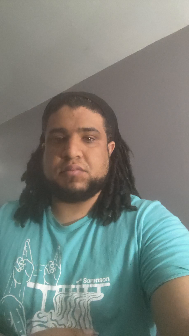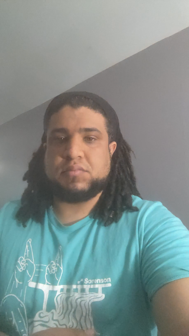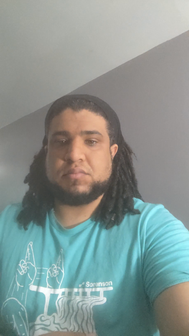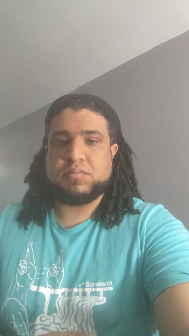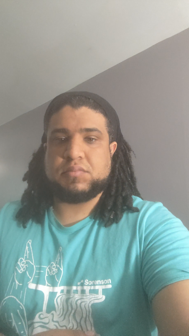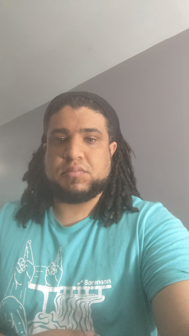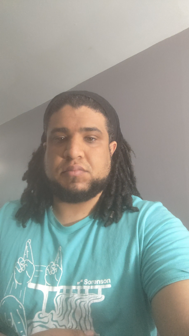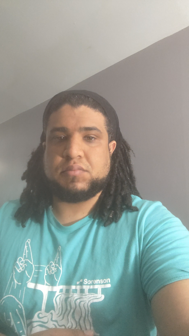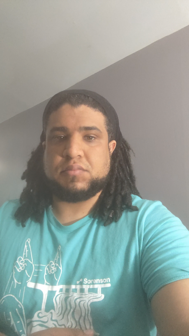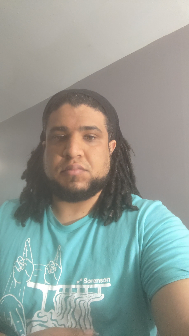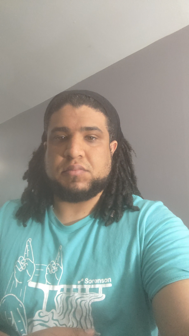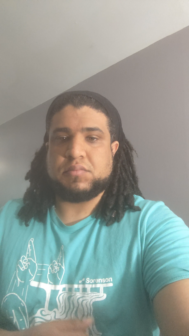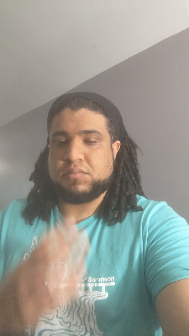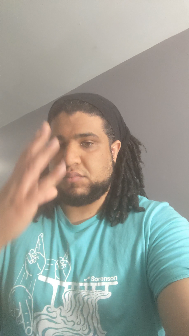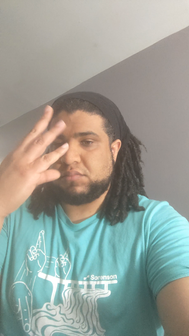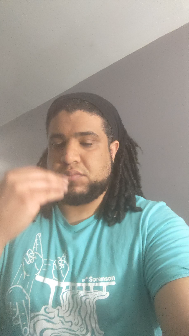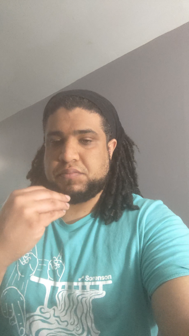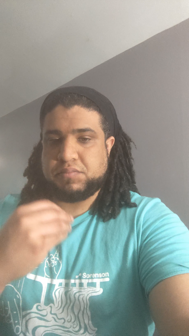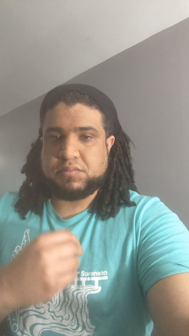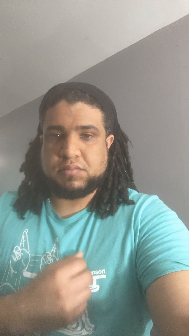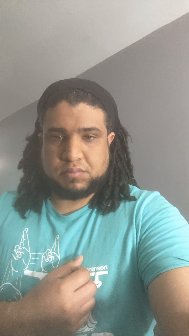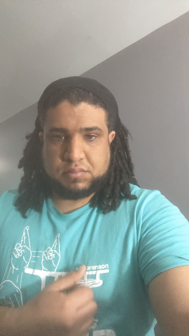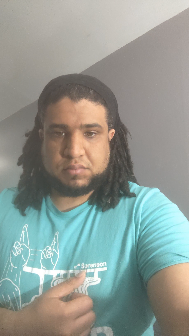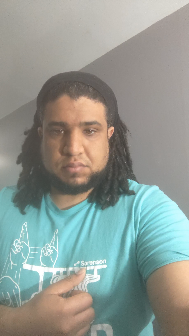asleep